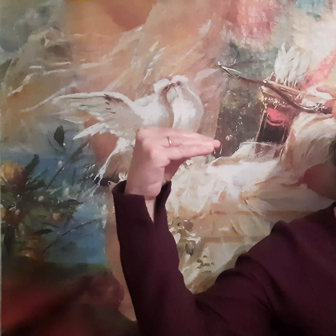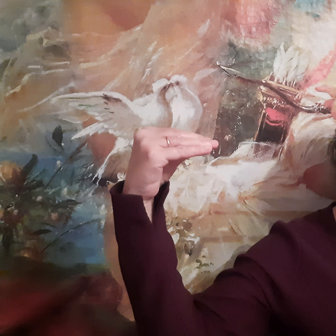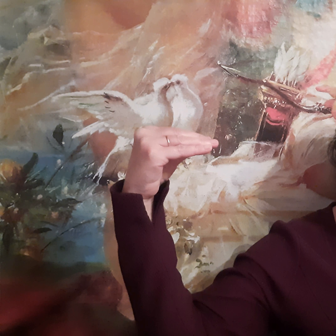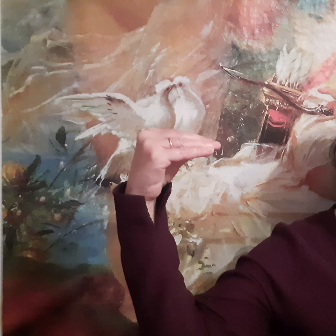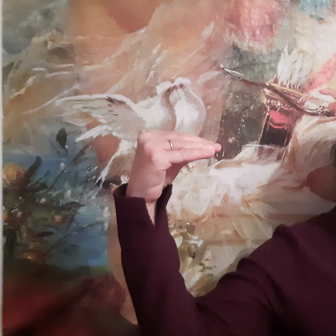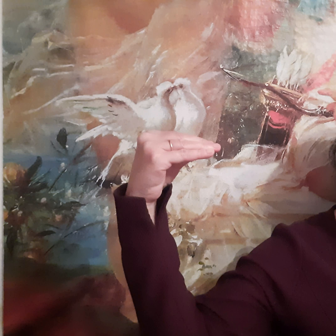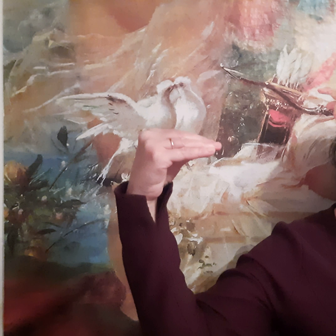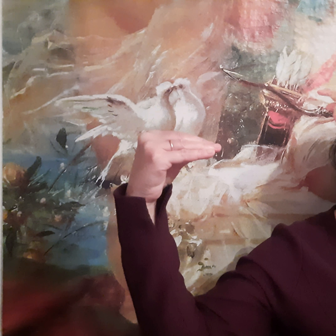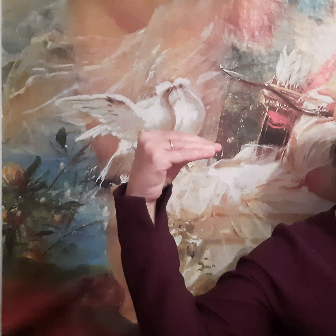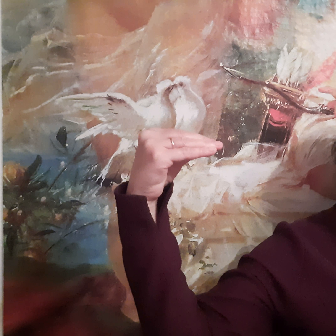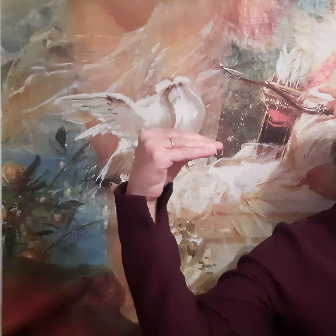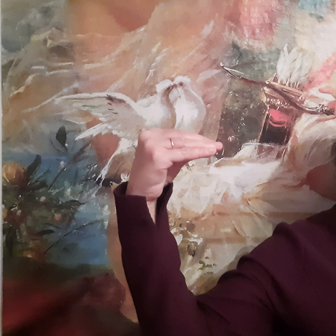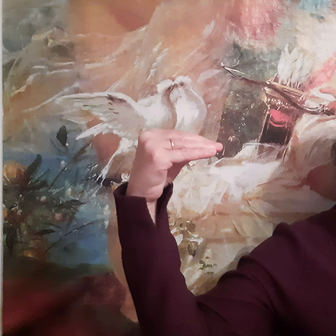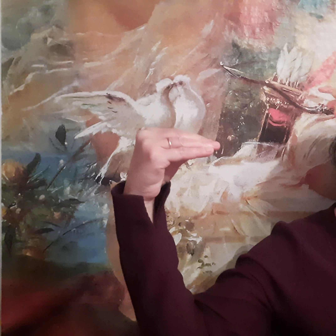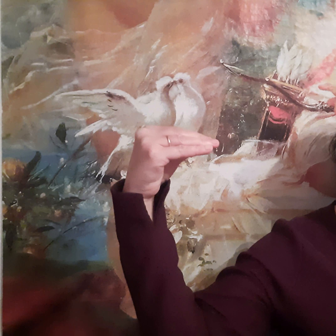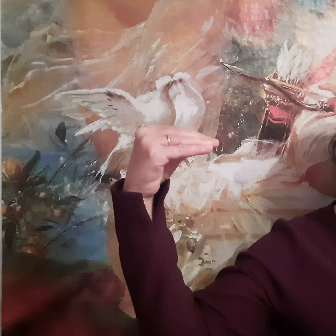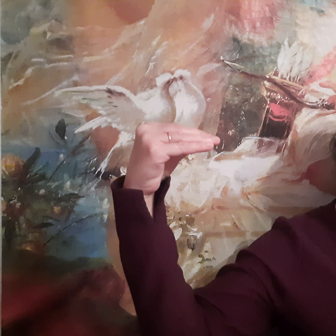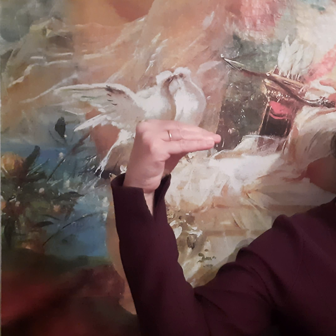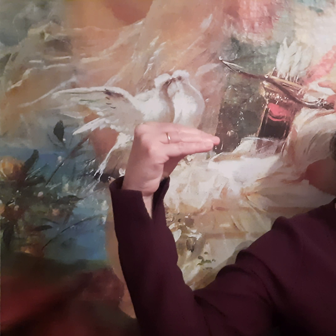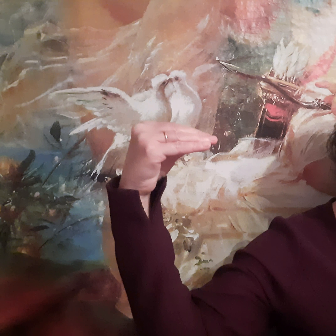Ж